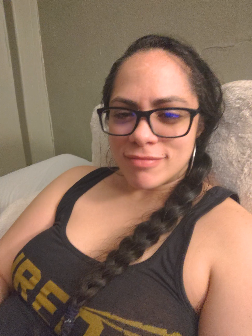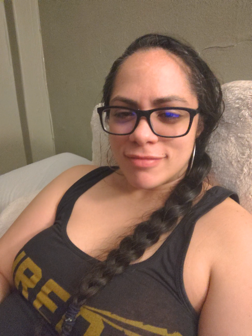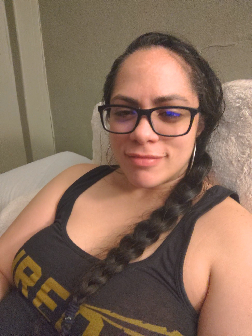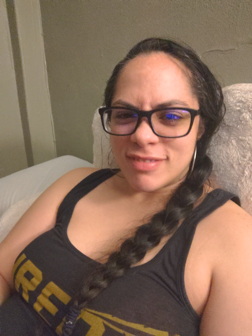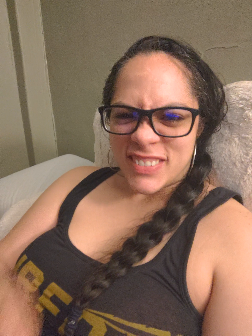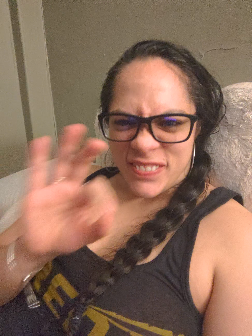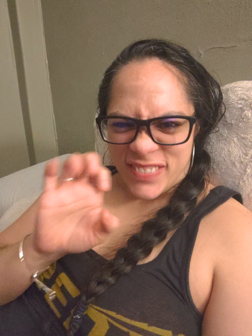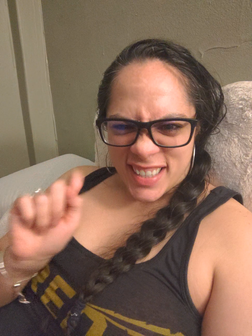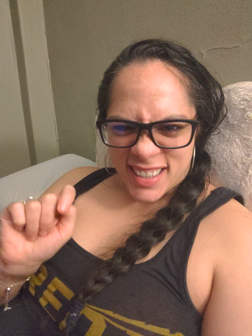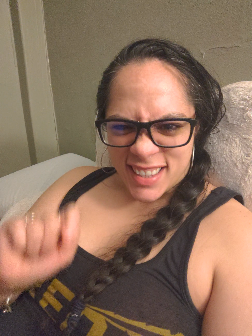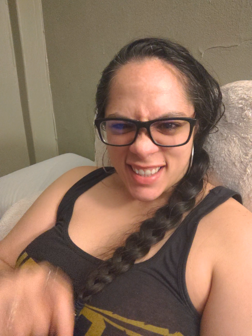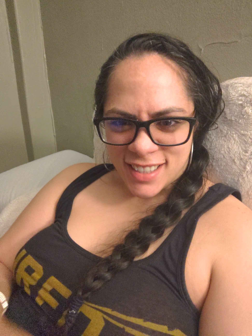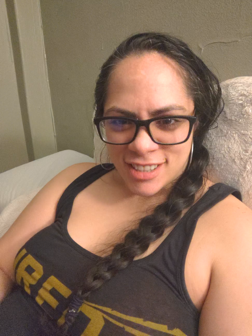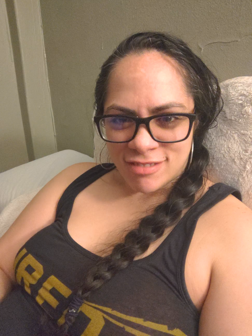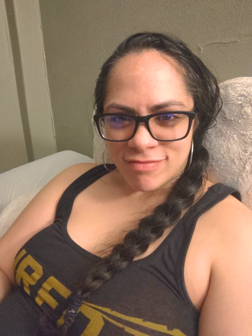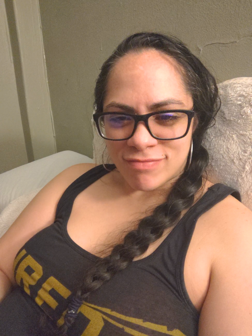feet